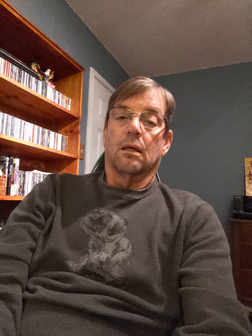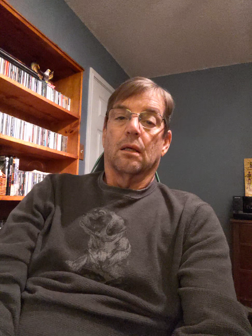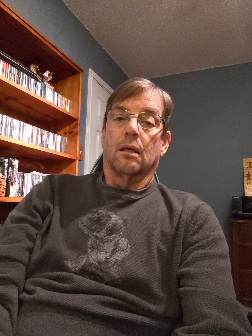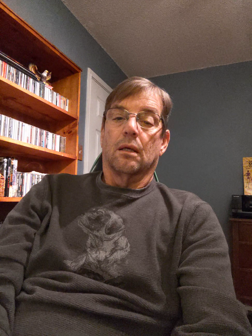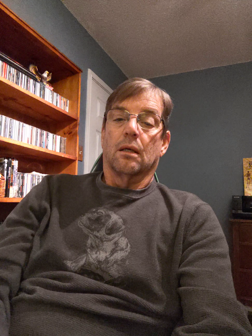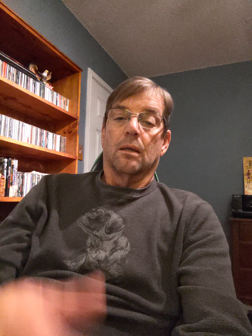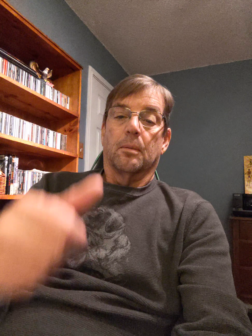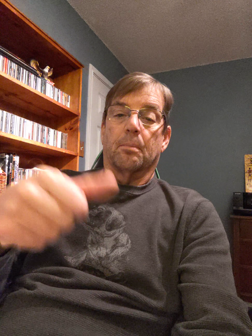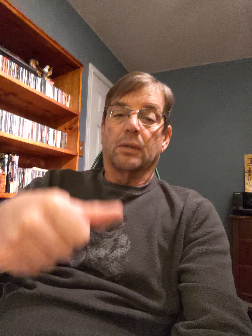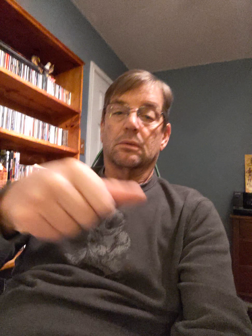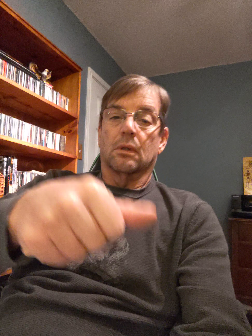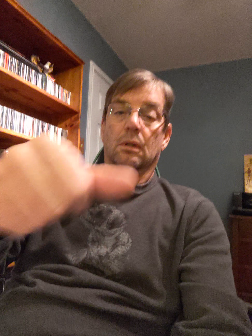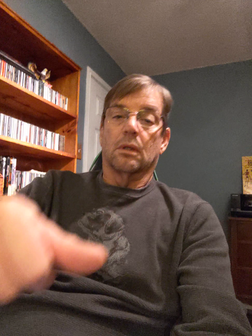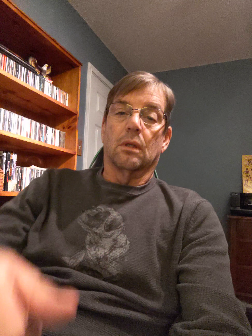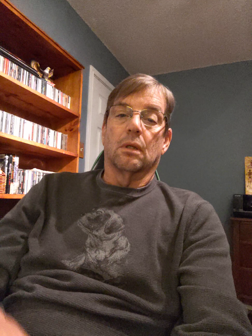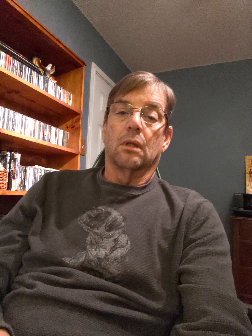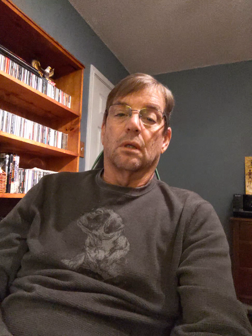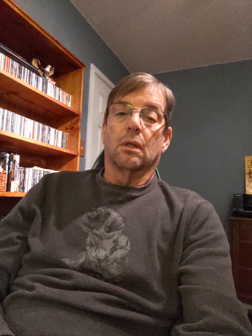puzzle